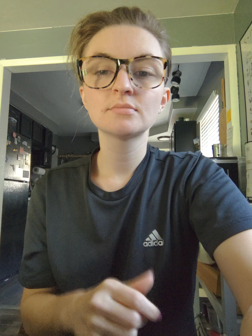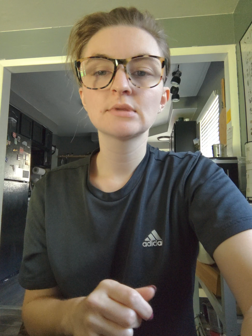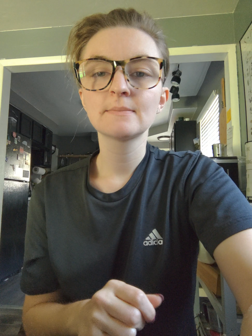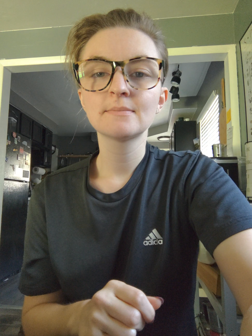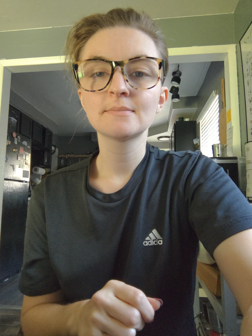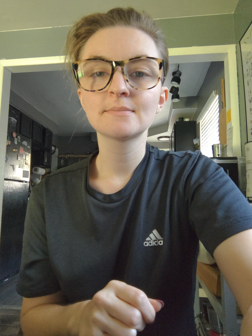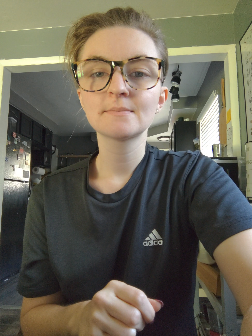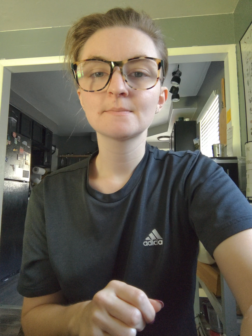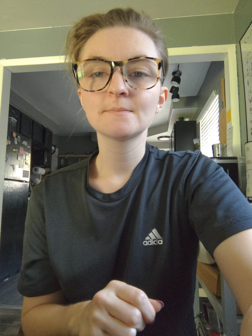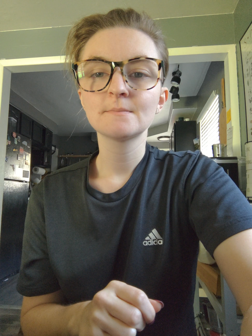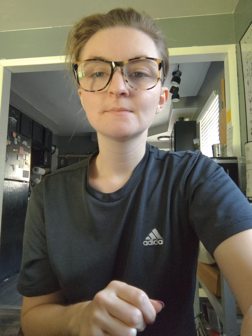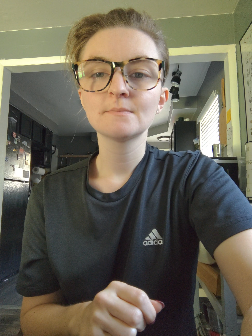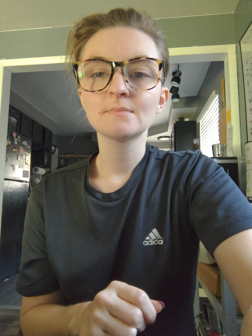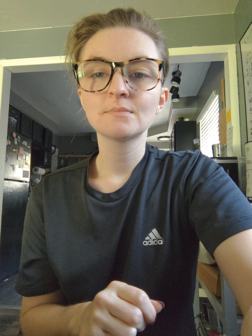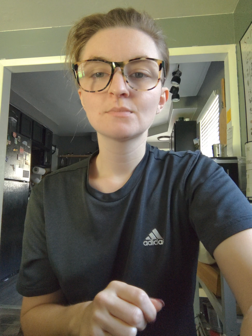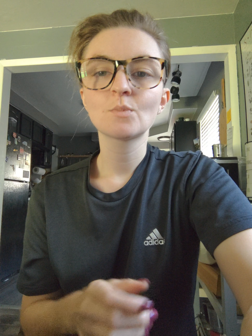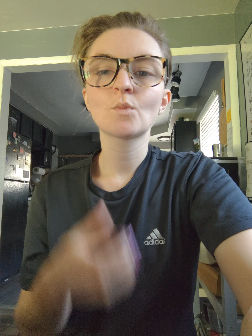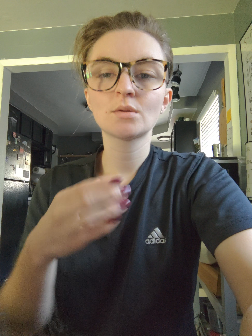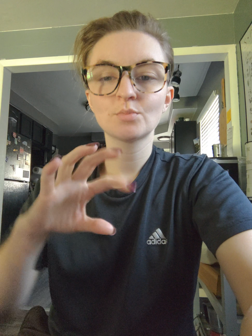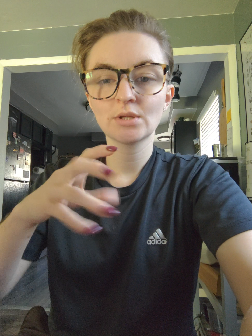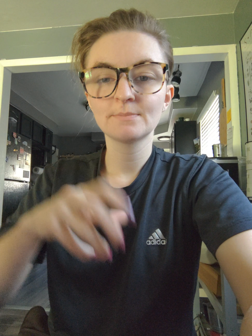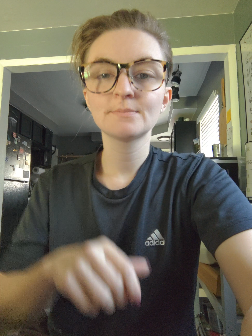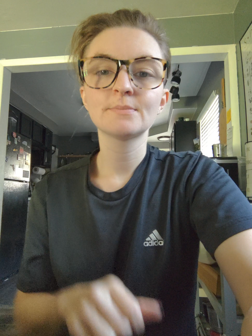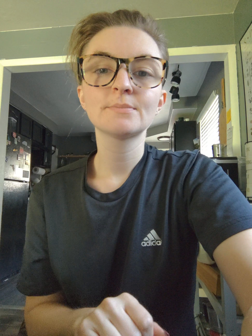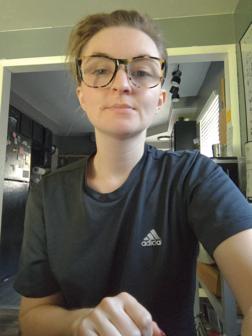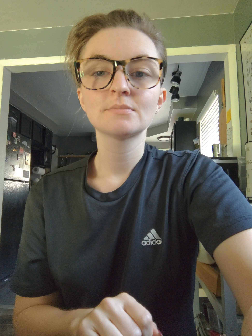jar